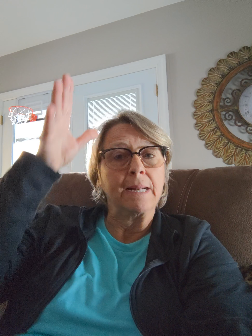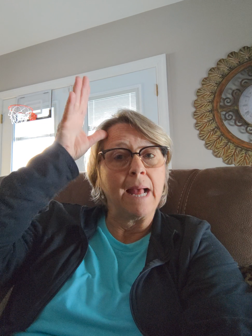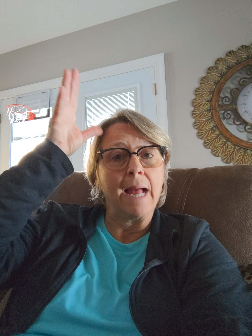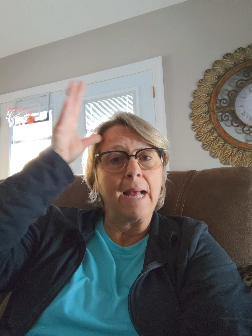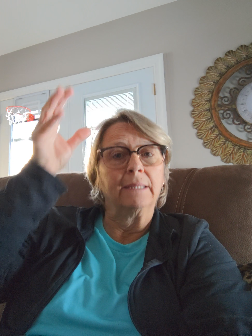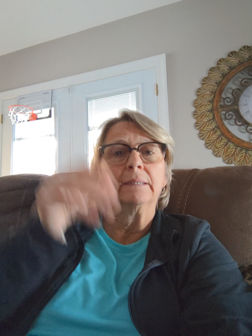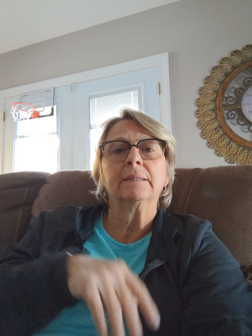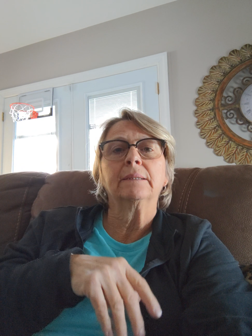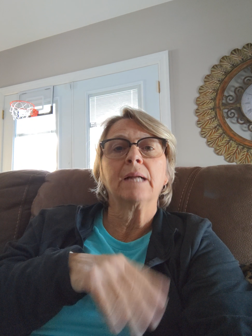dad